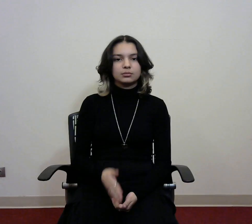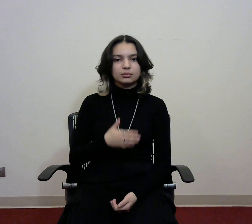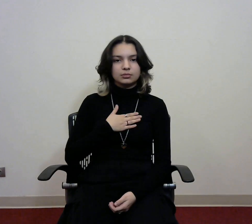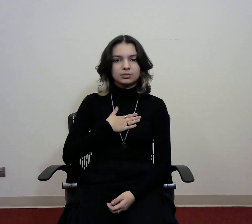mən